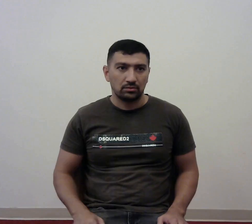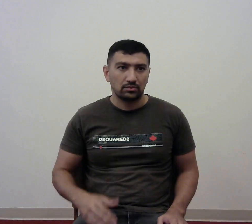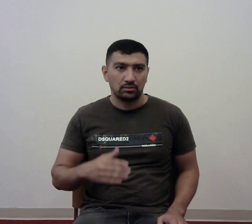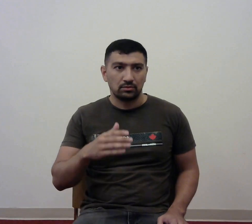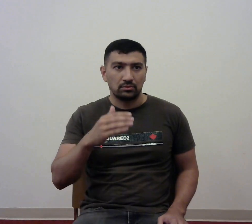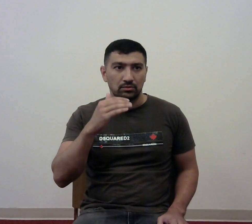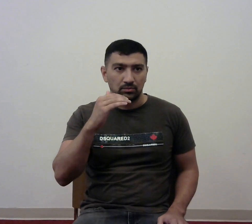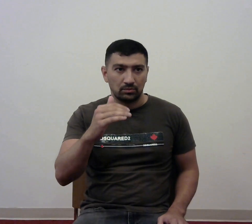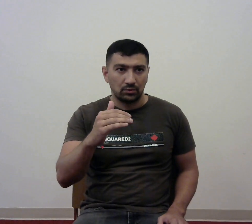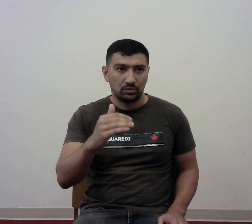siz